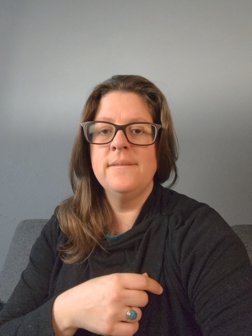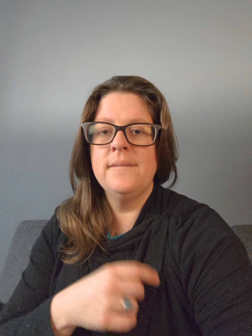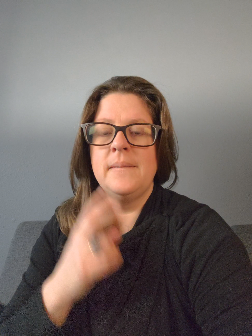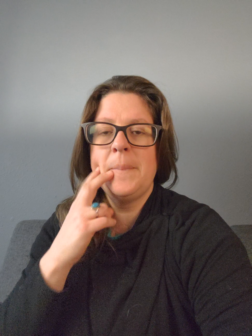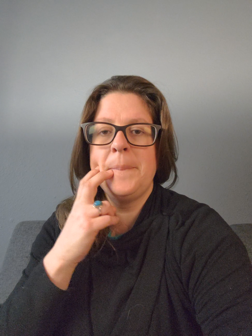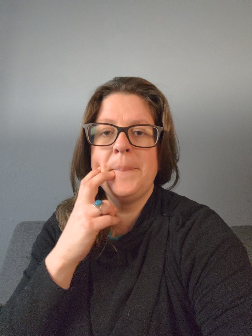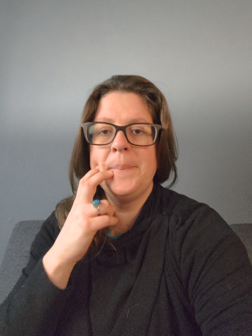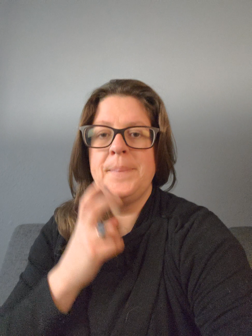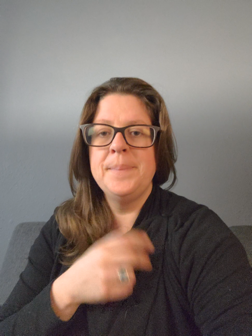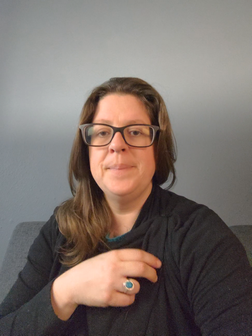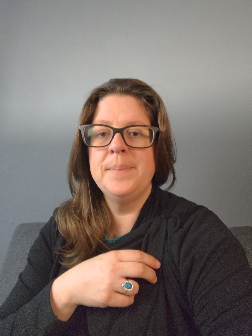gum